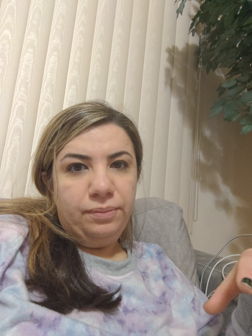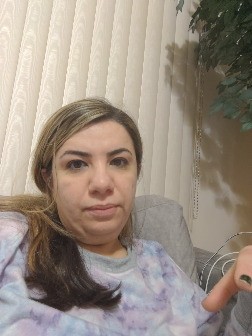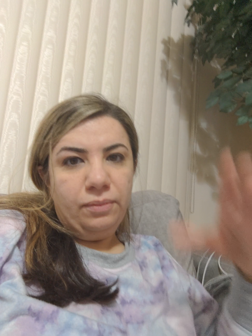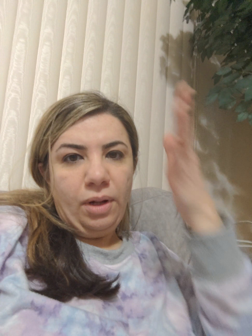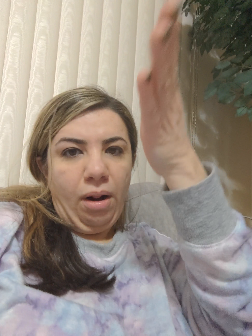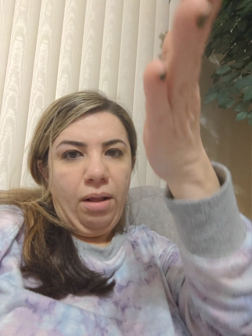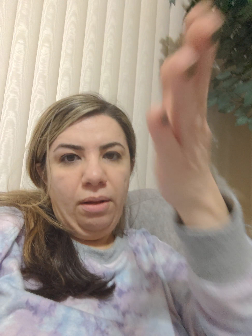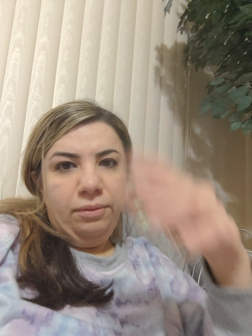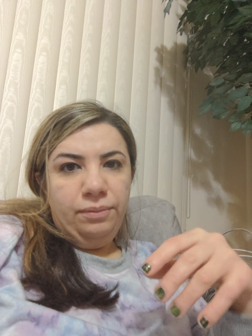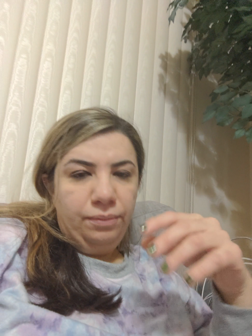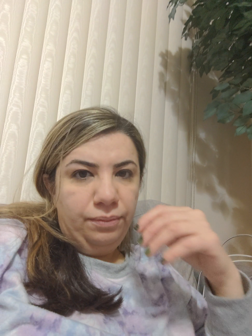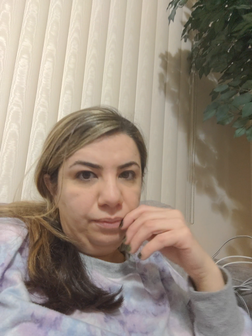there